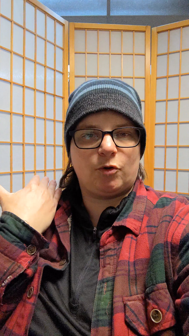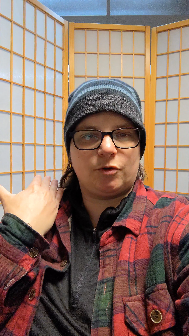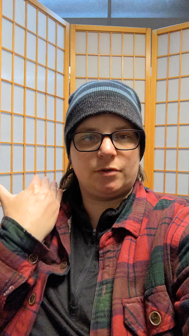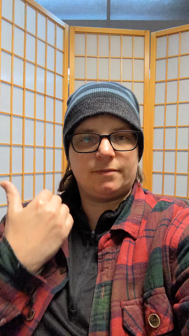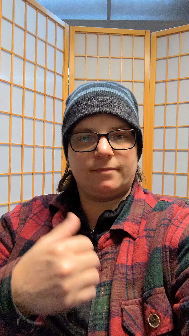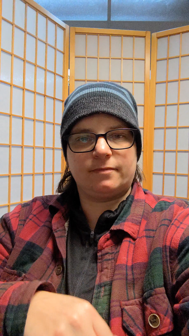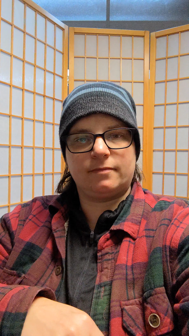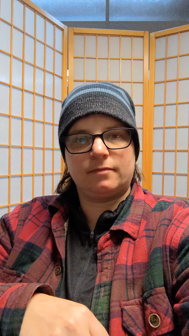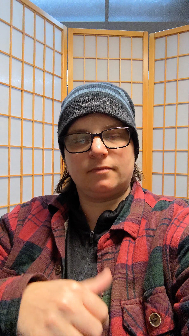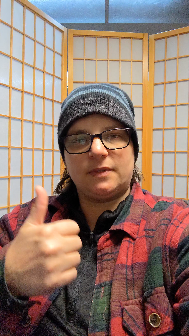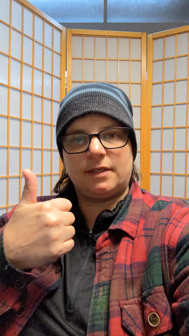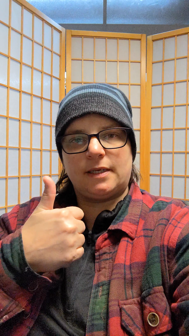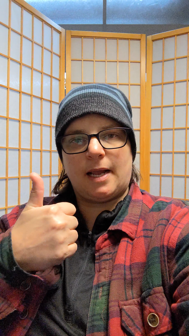game